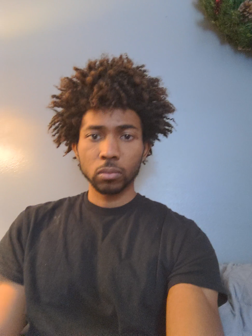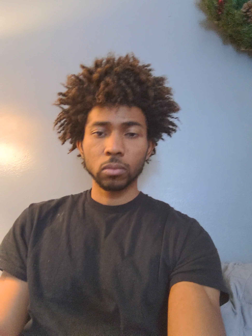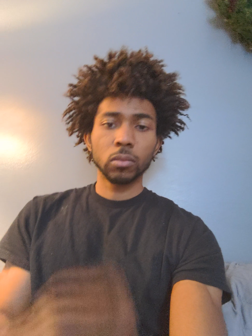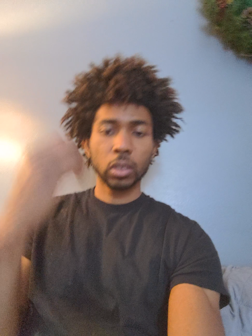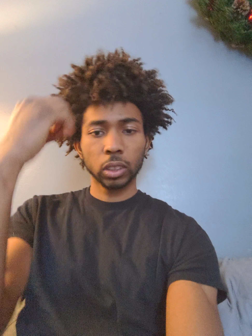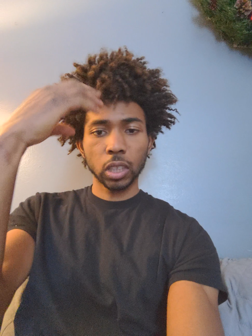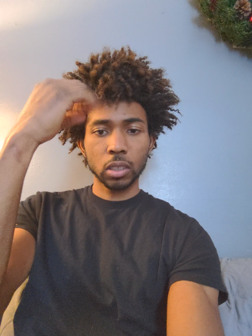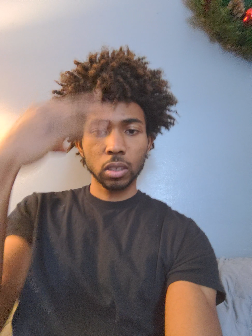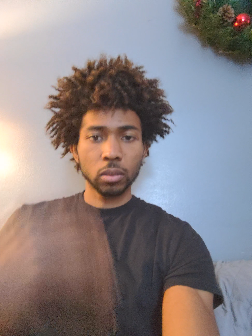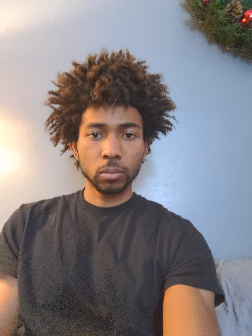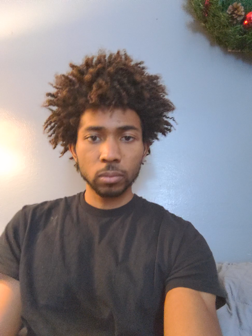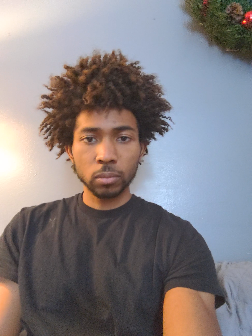shower